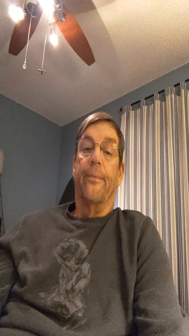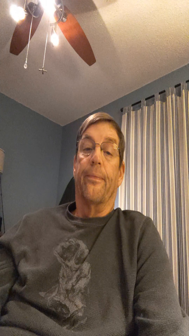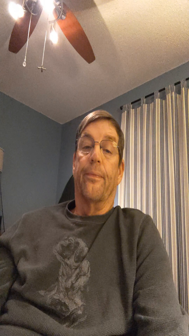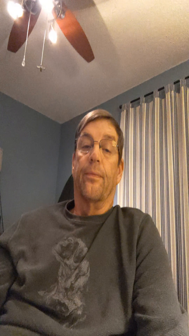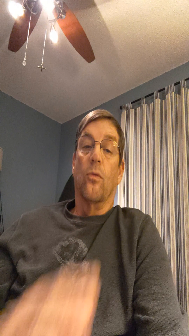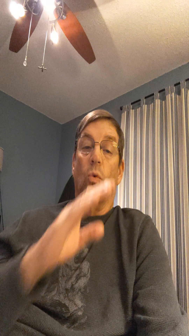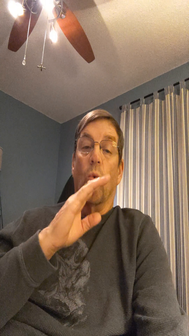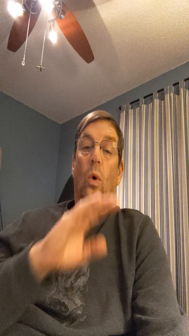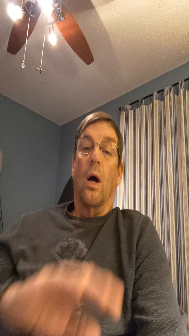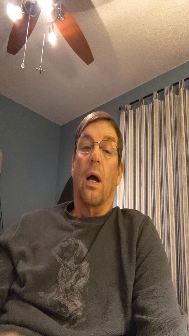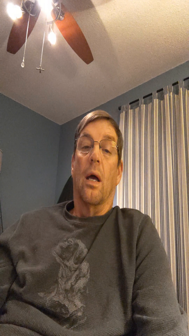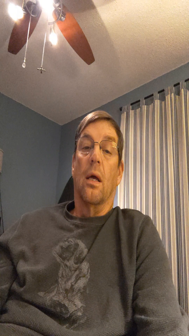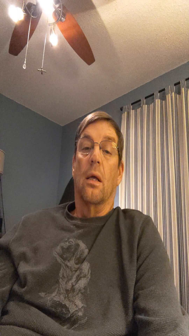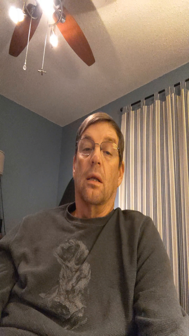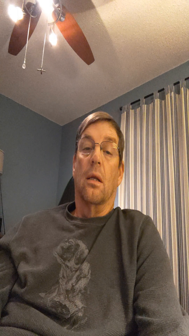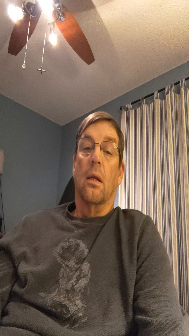quiet